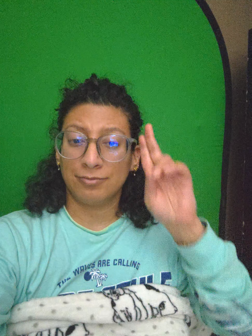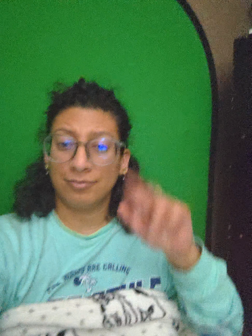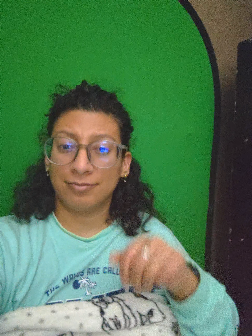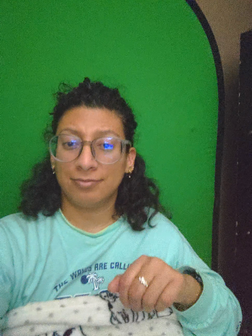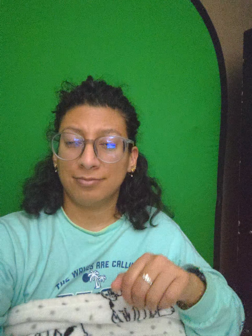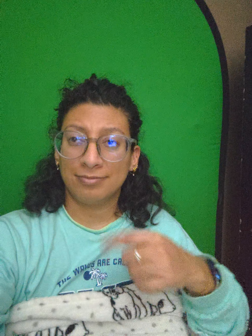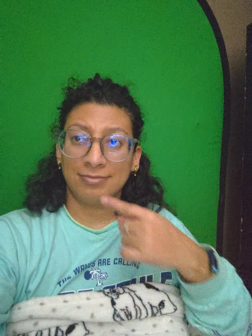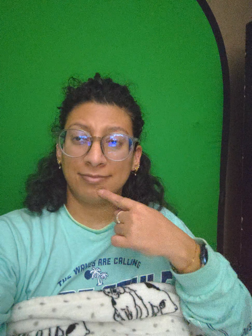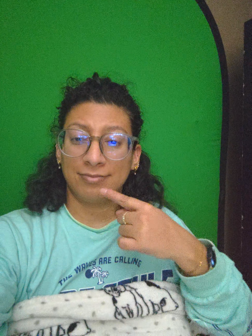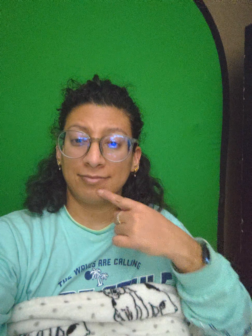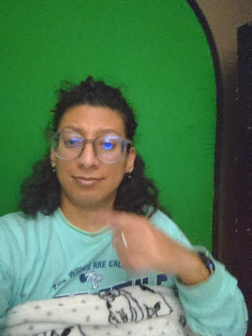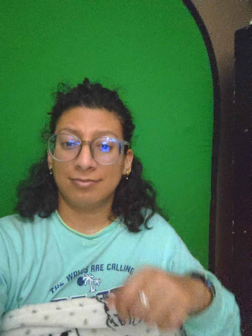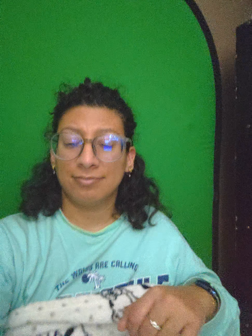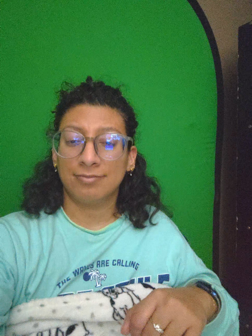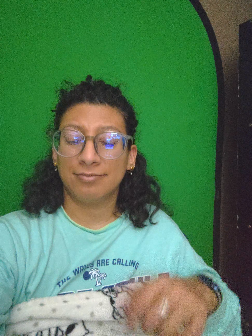say